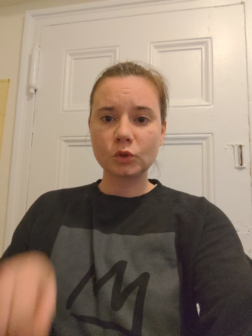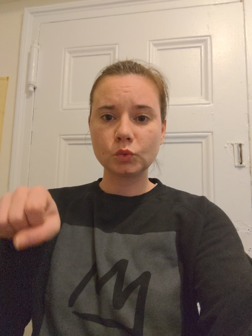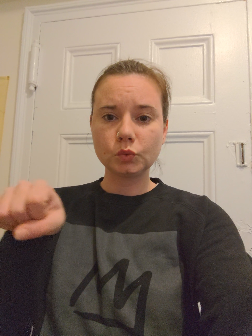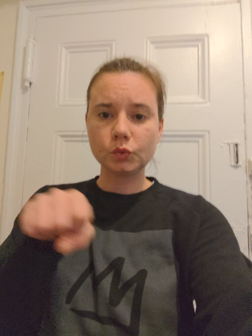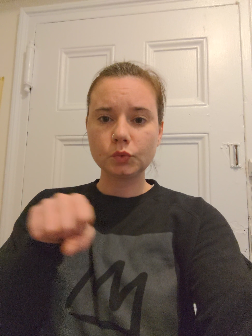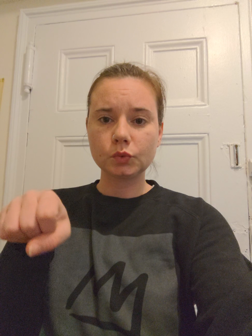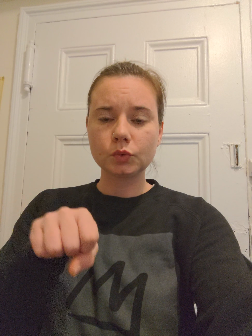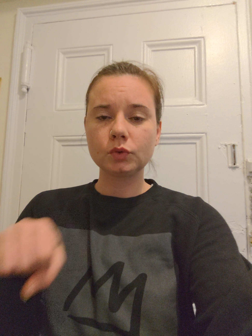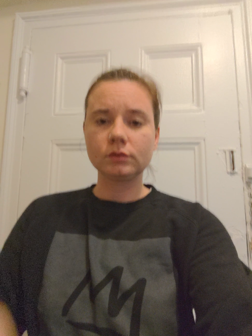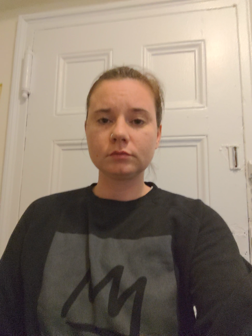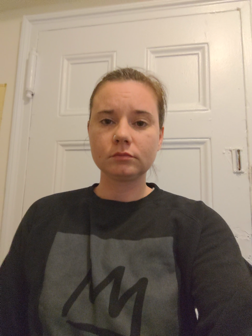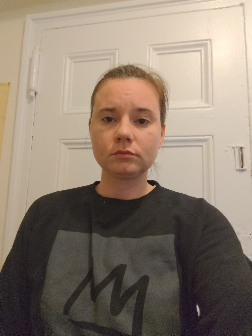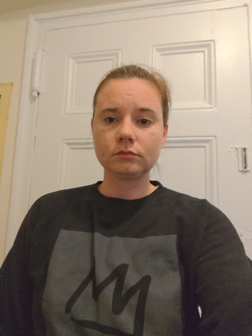shoe